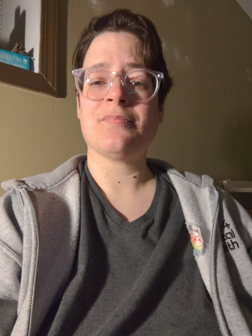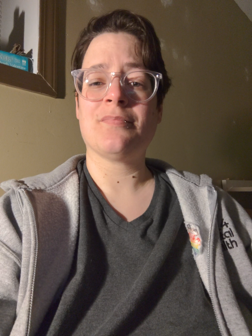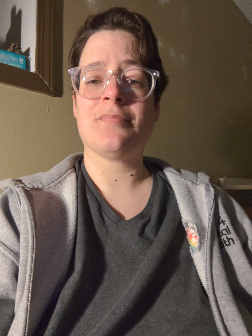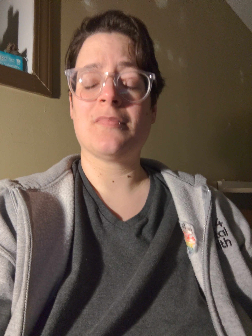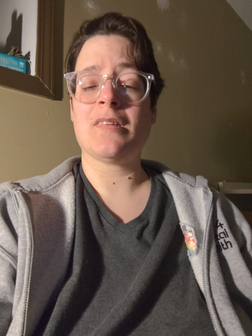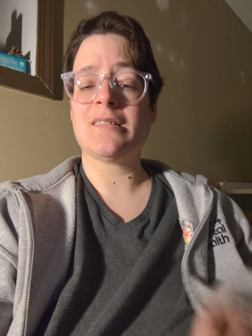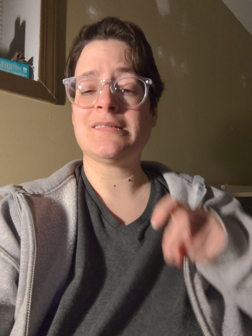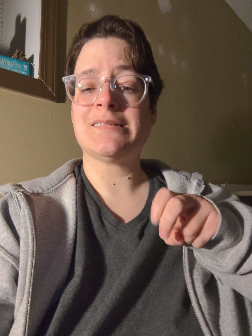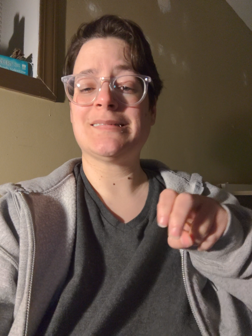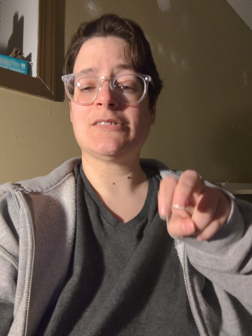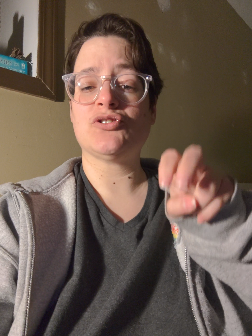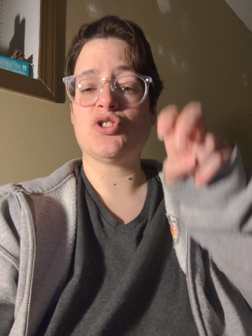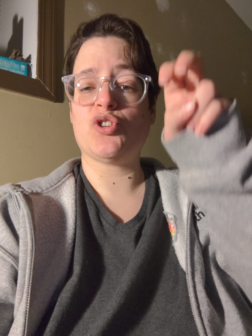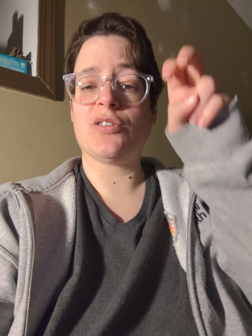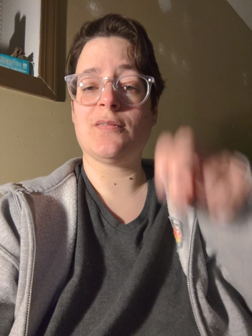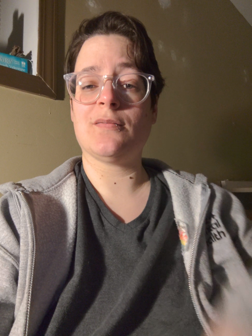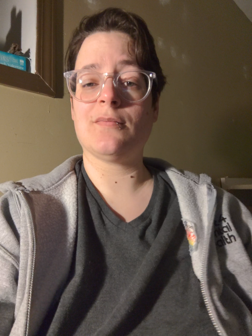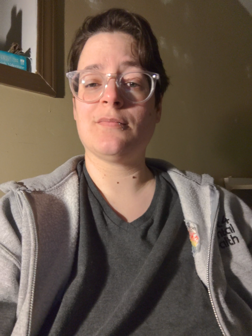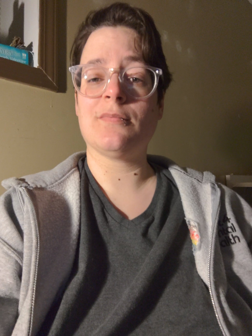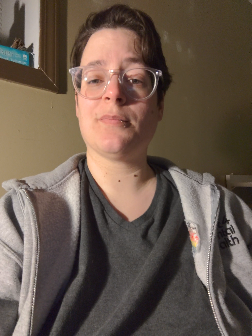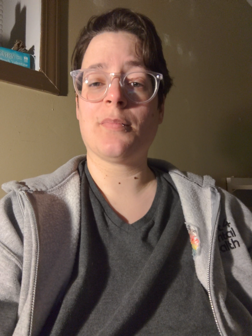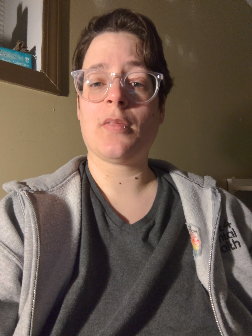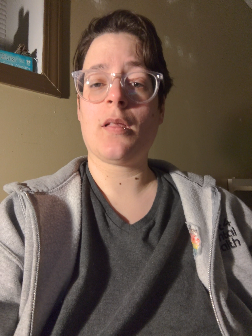stairs